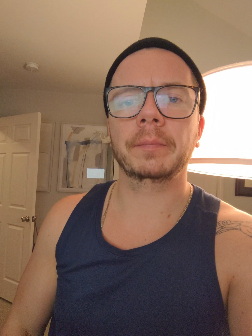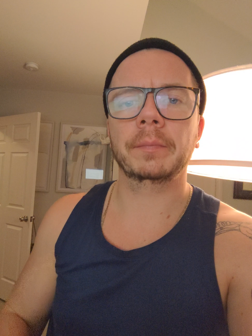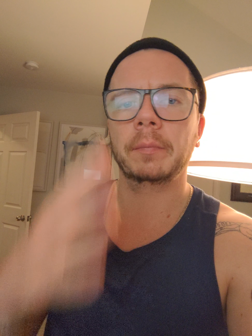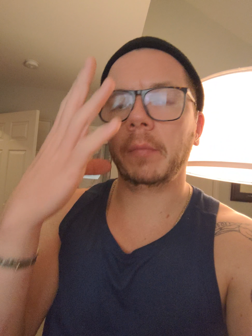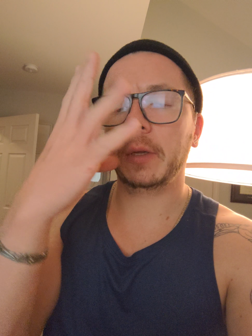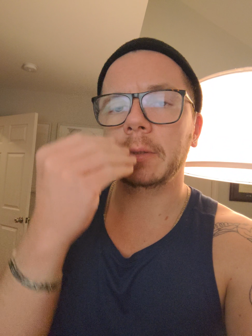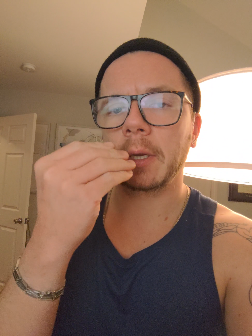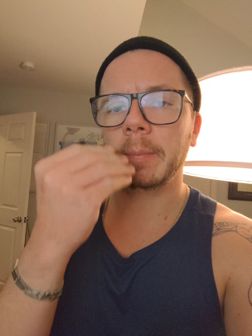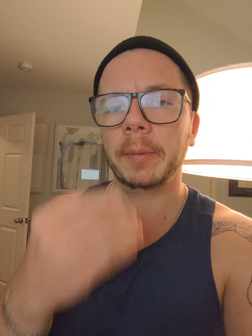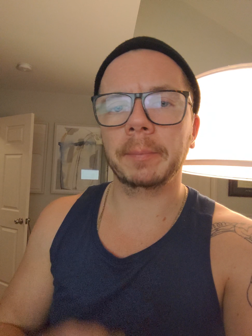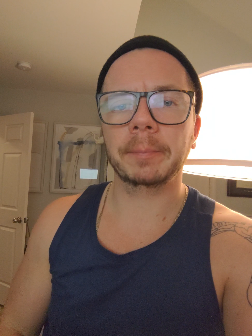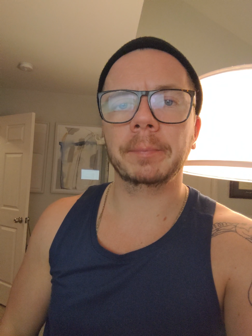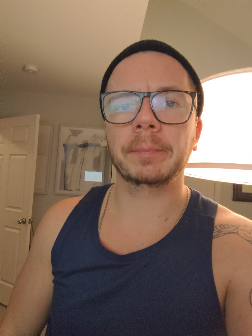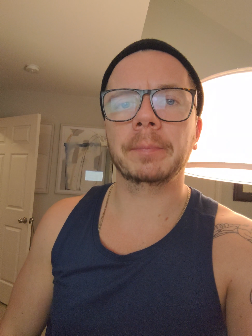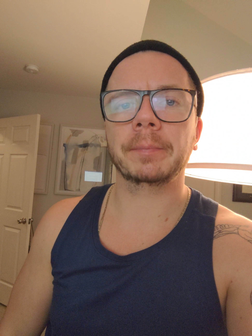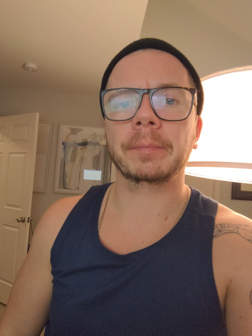sleep